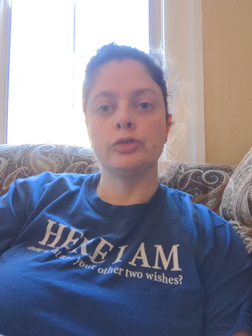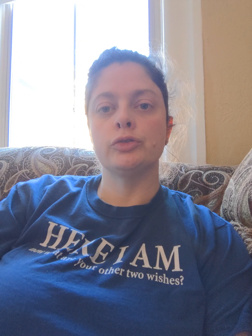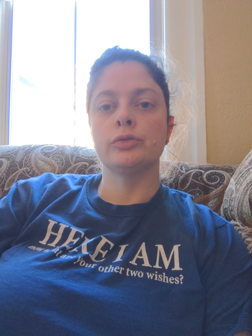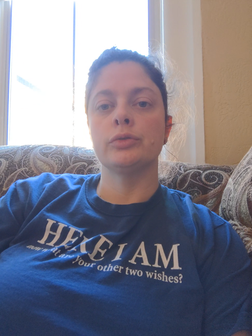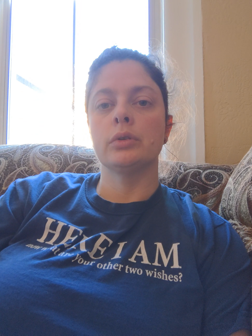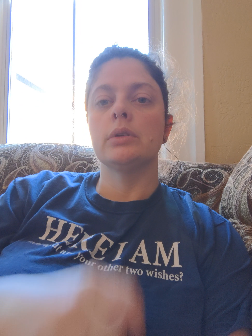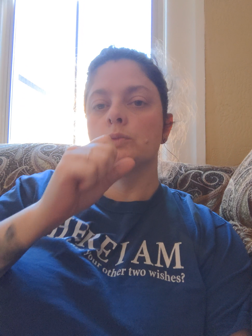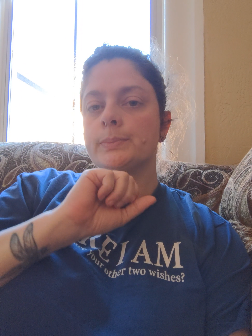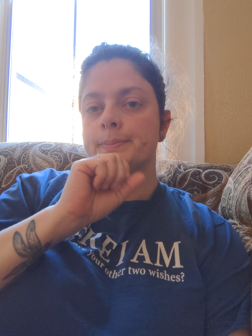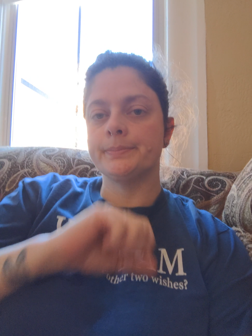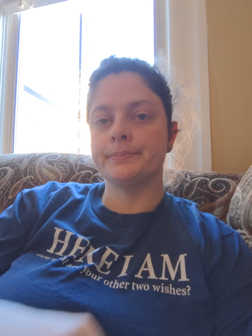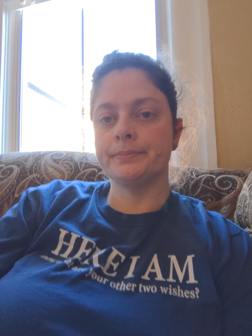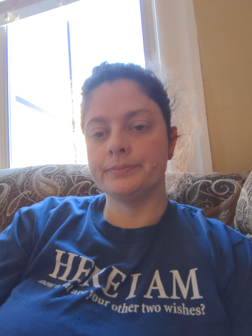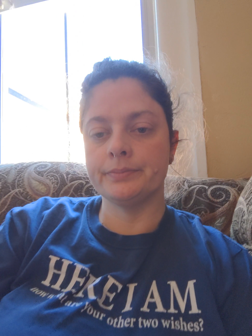ice cream